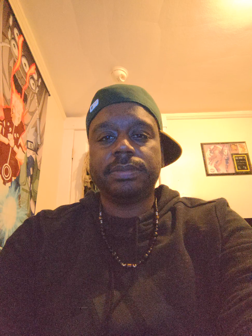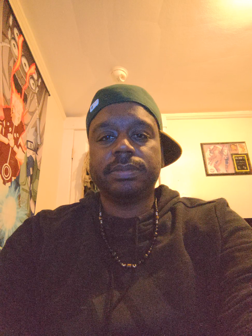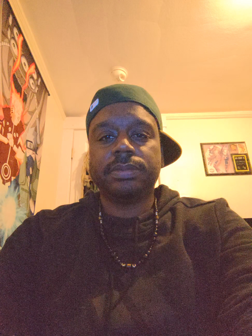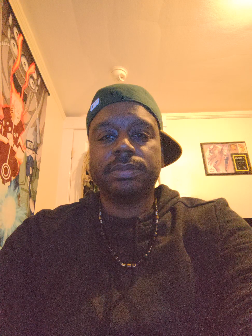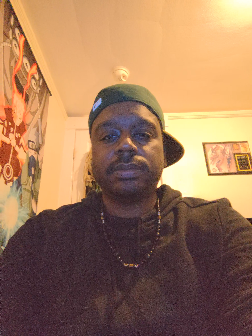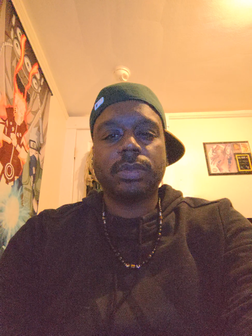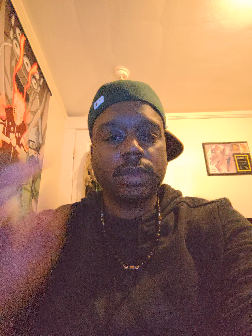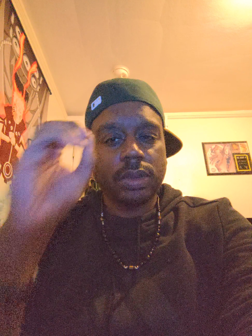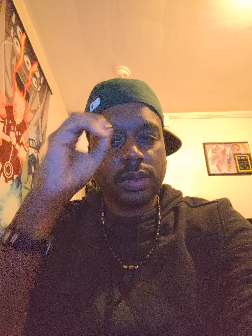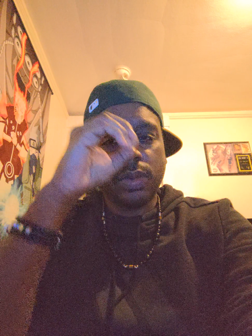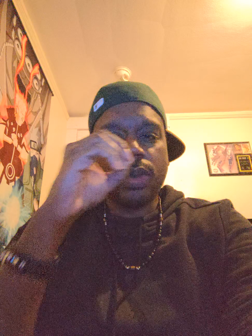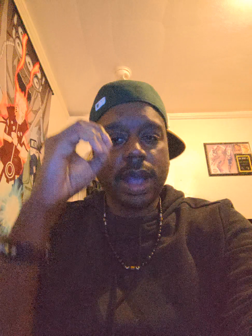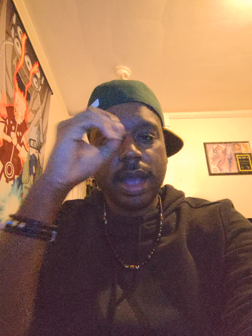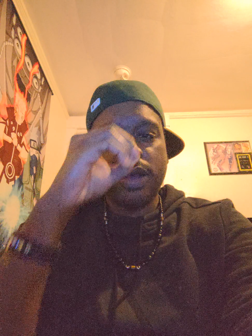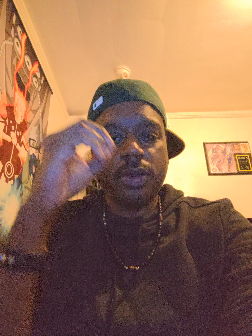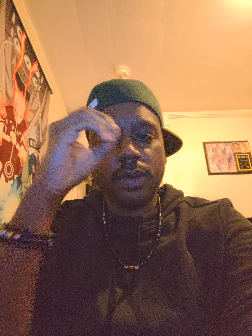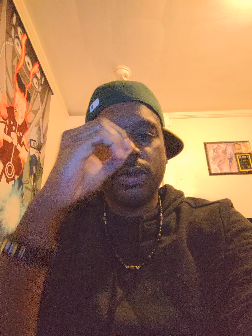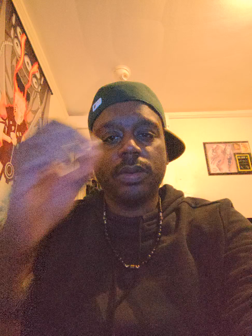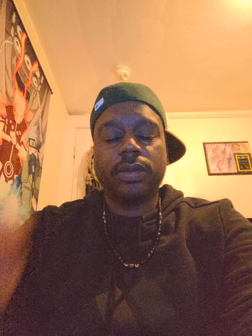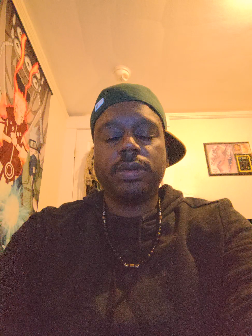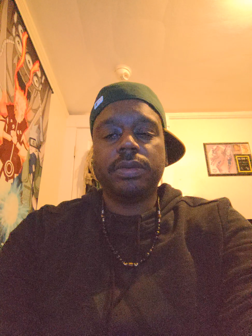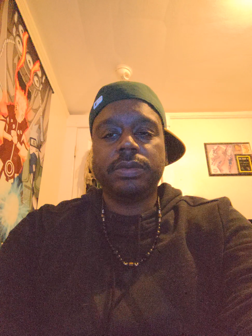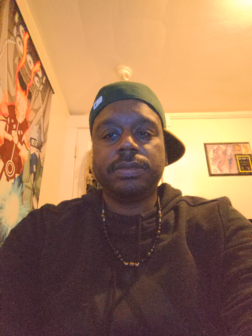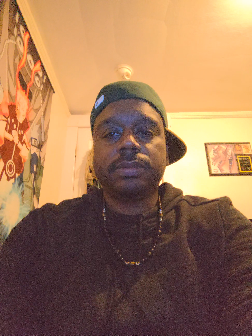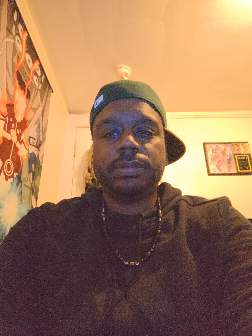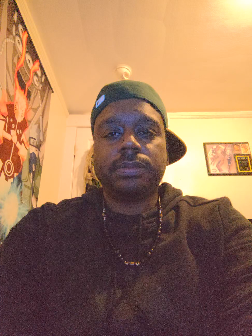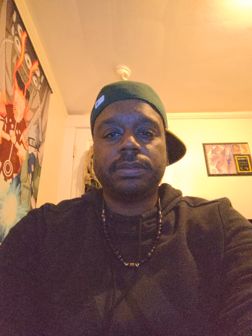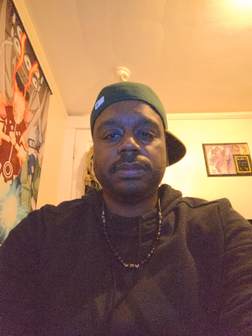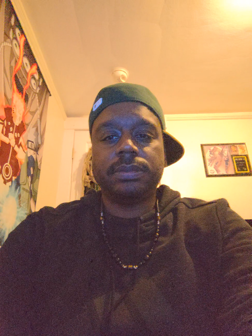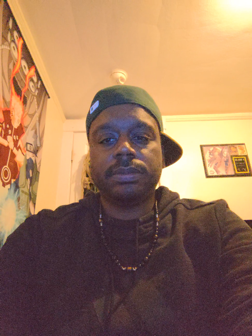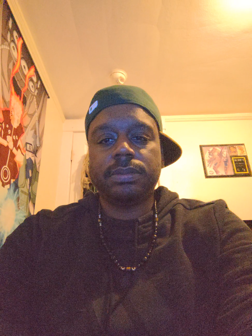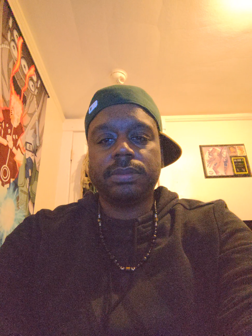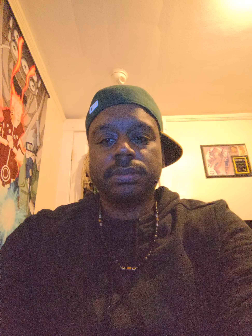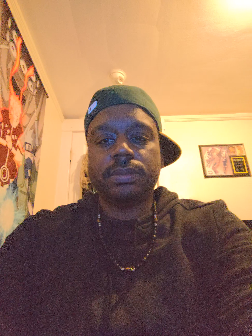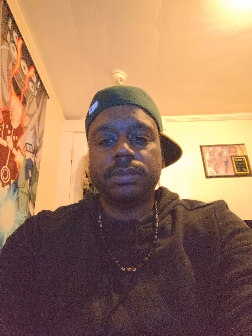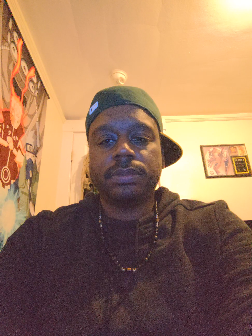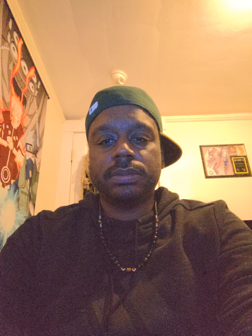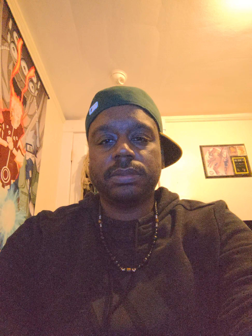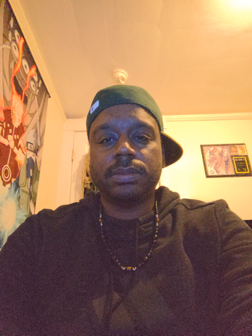owl